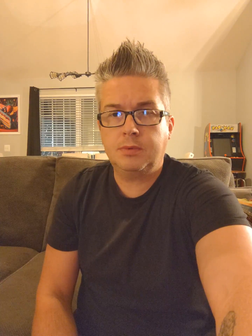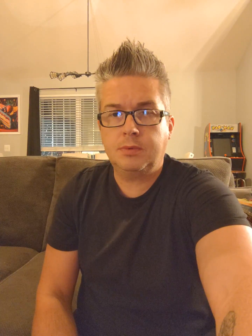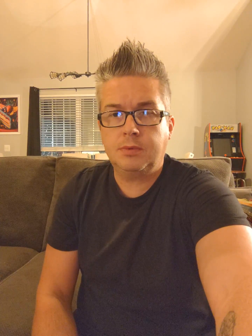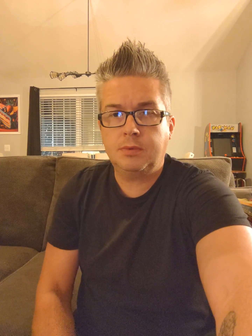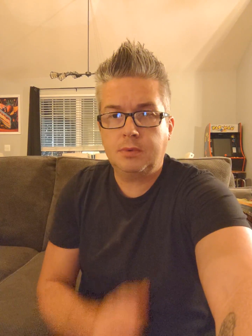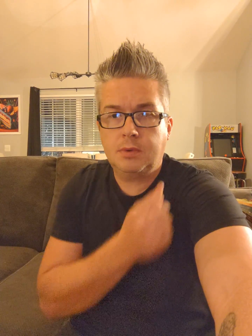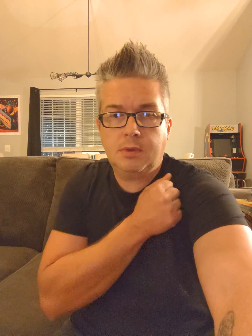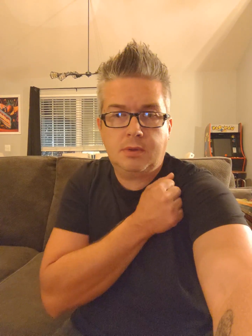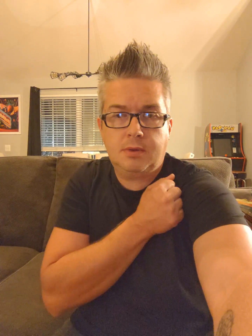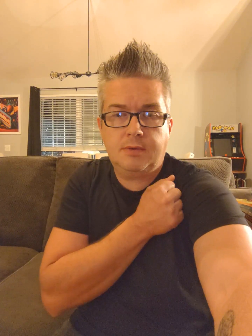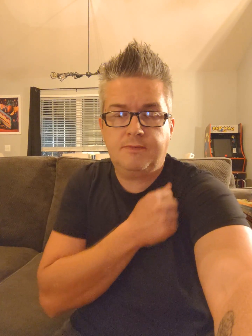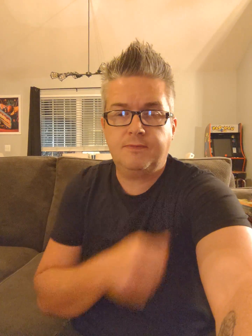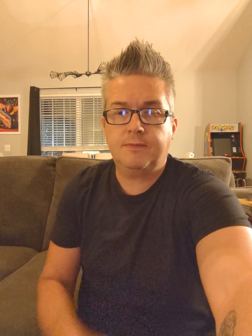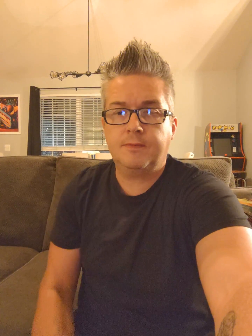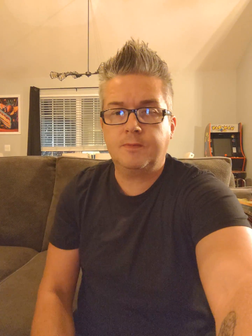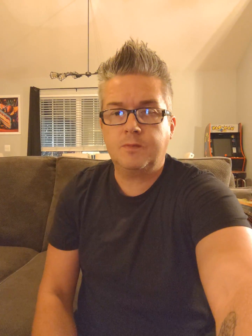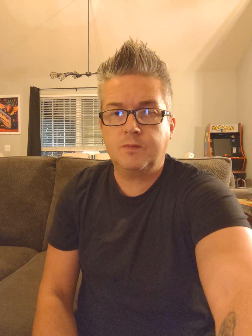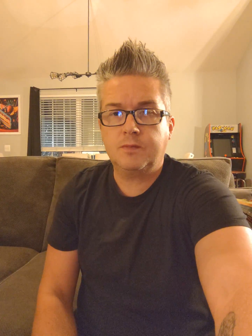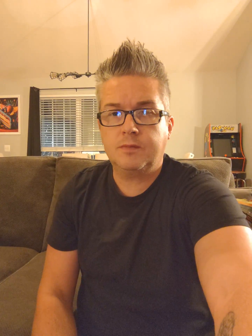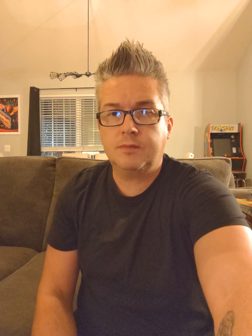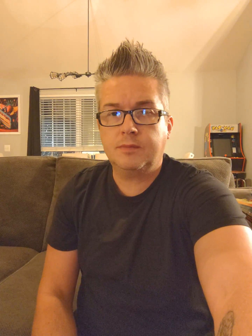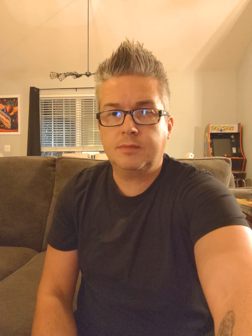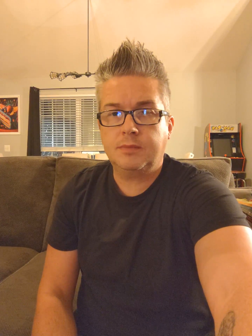love